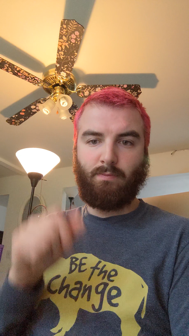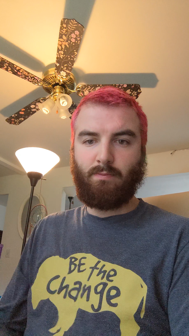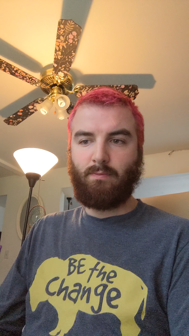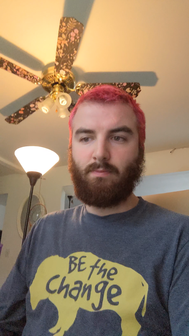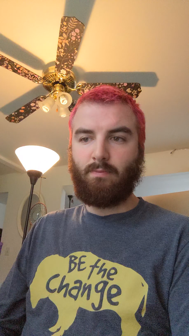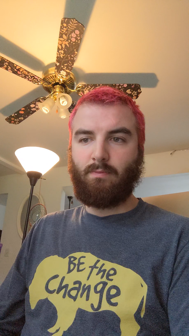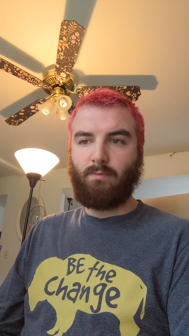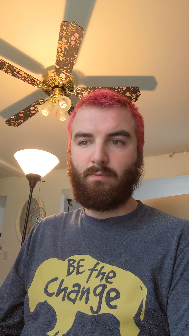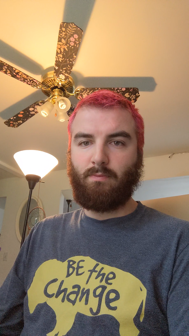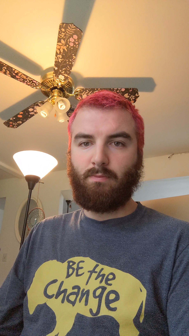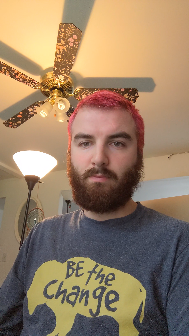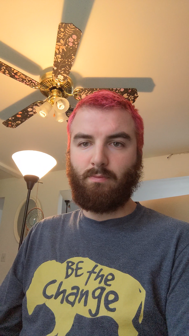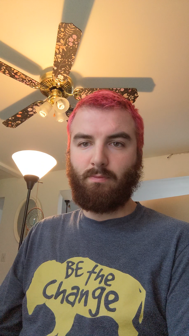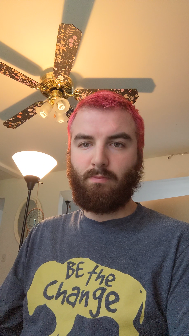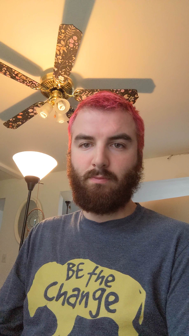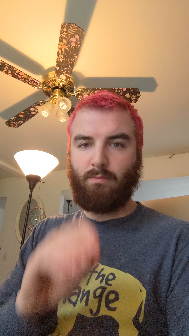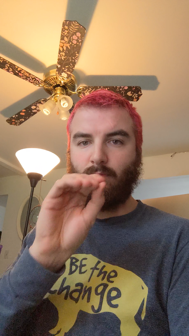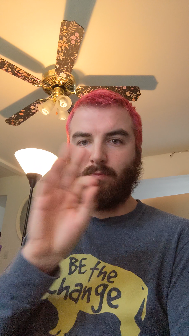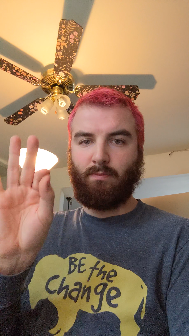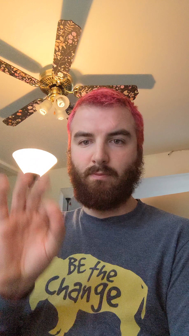off